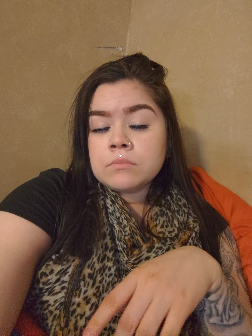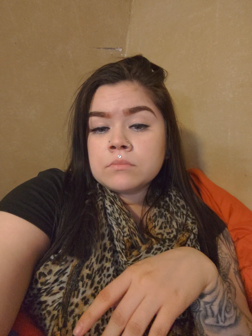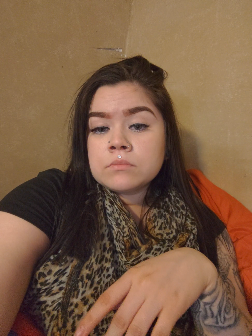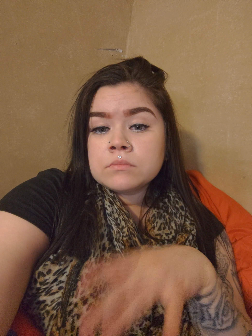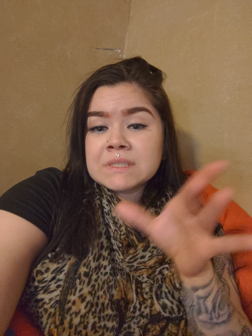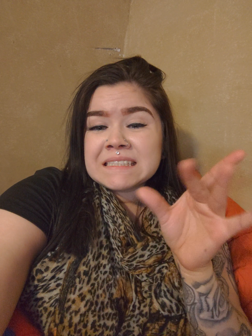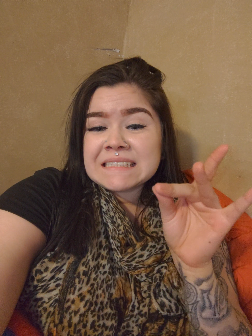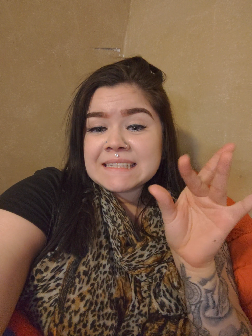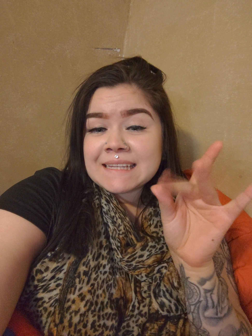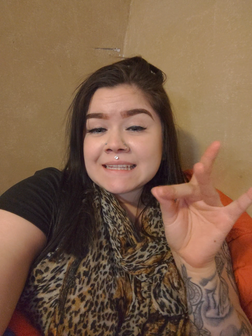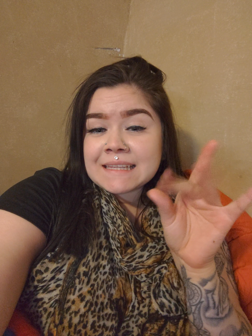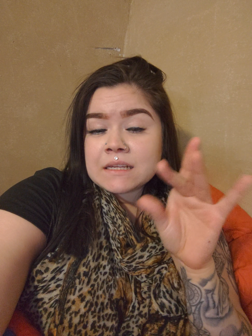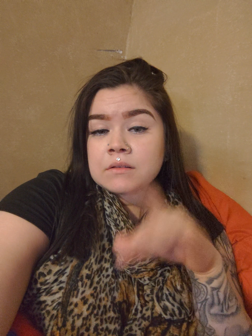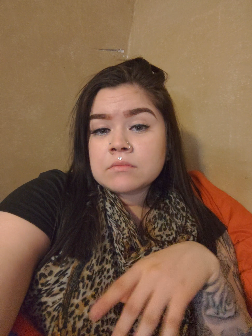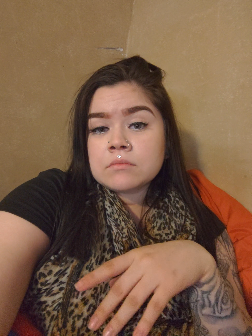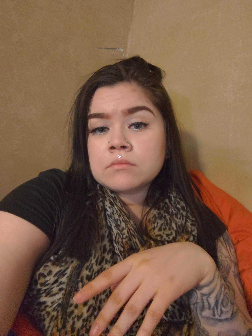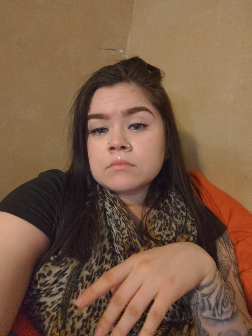sticky